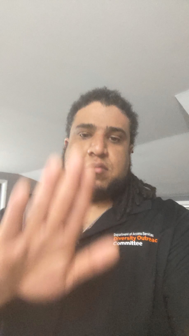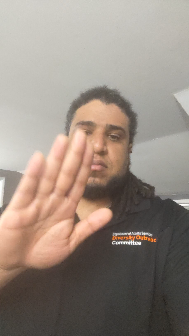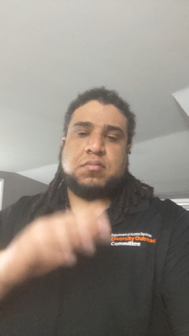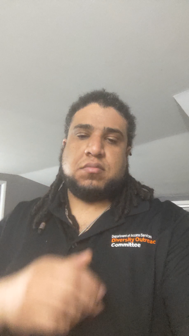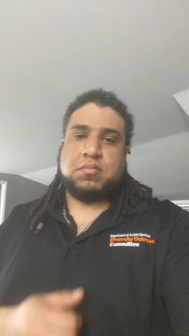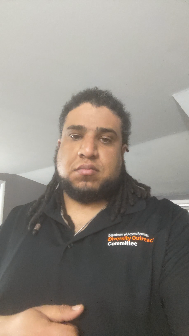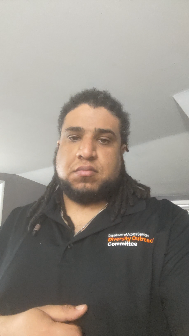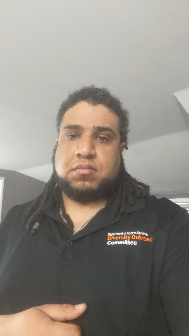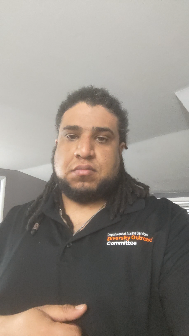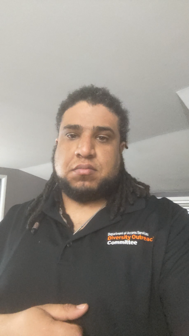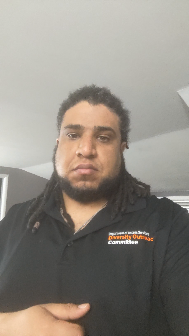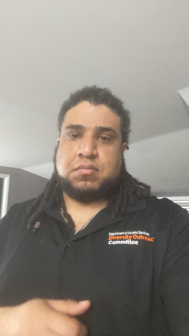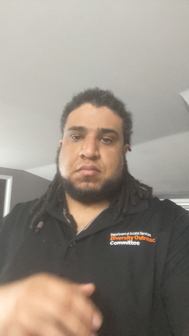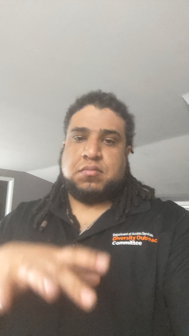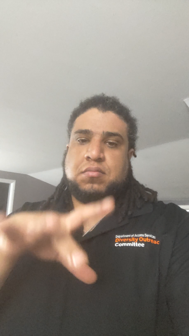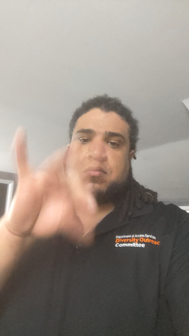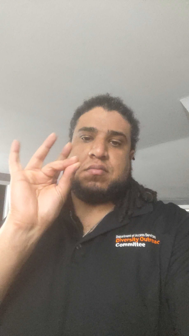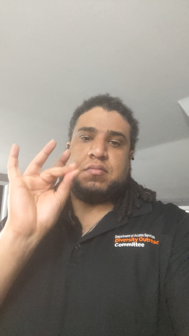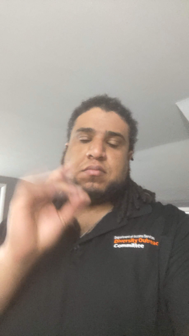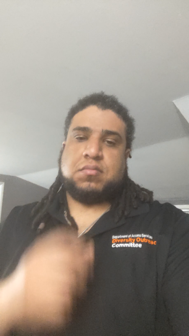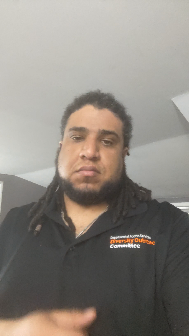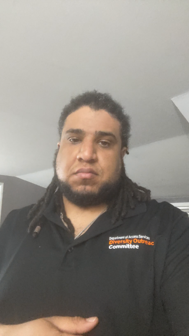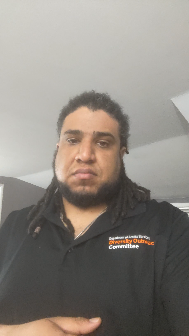pick